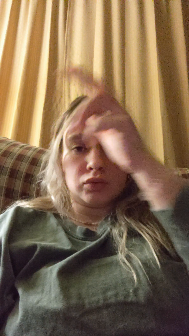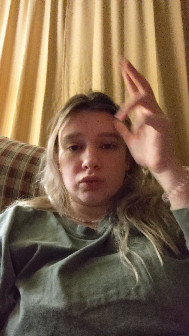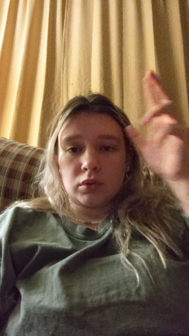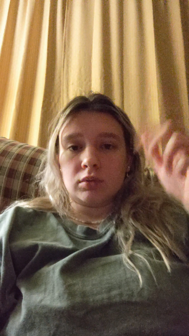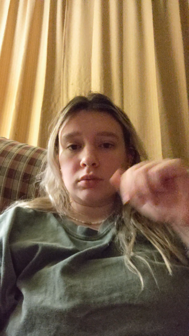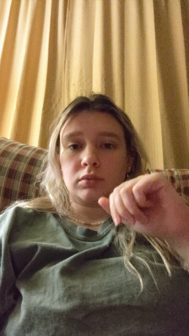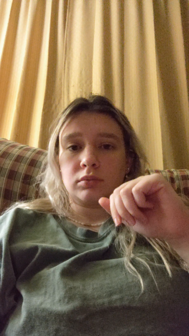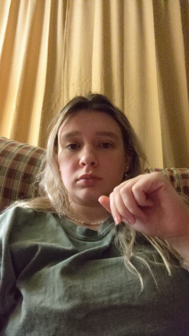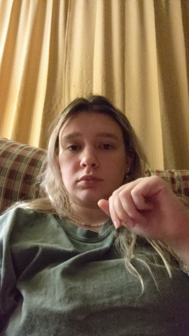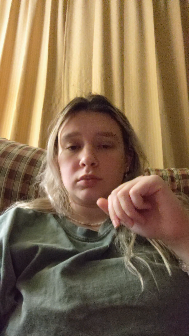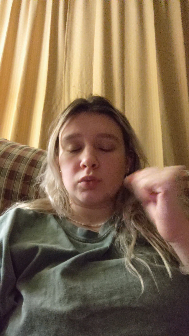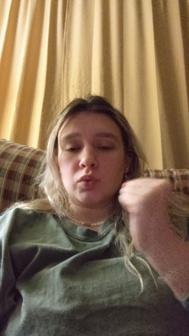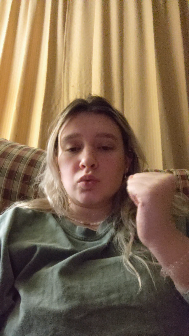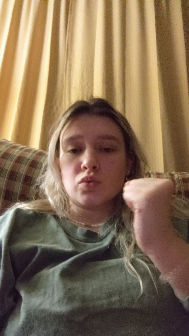cold